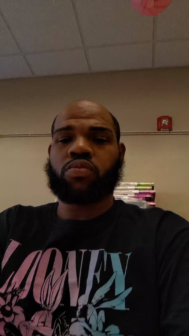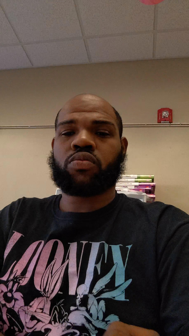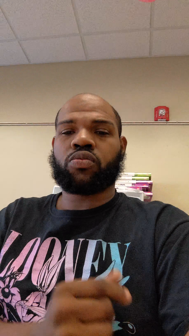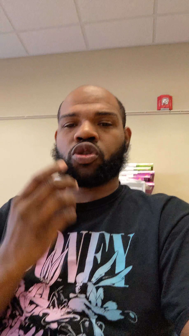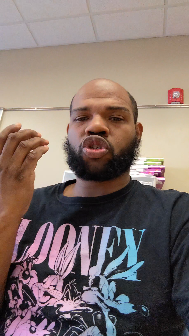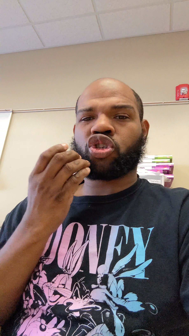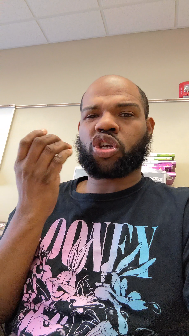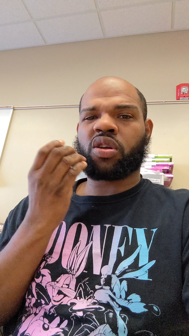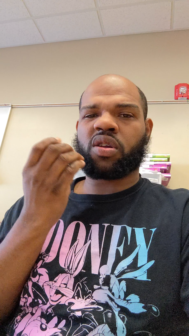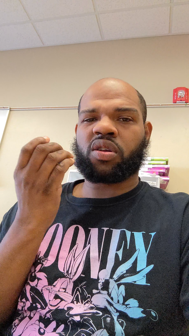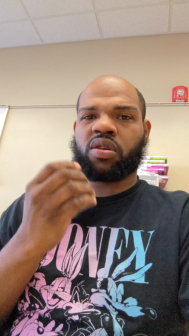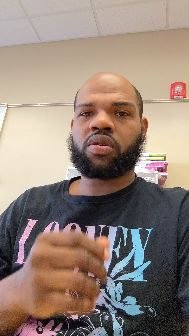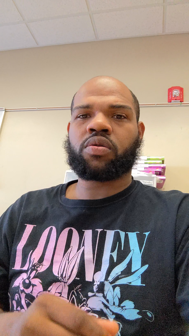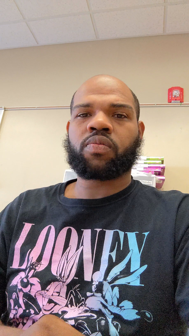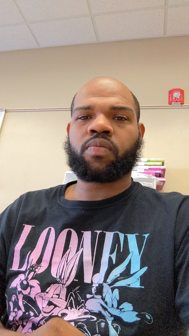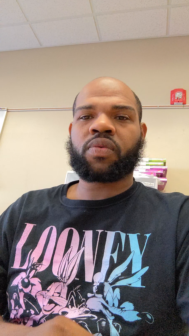shake